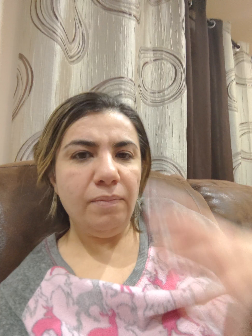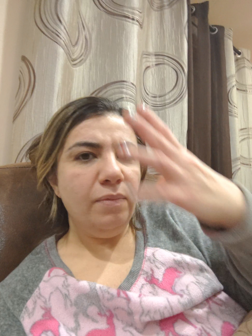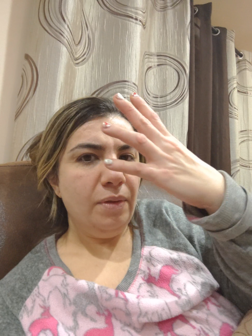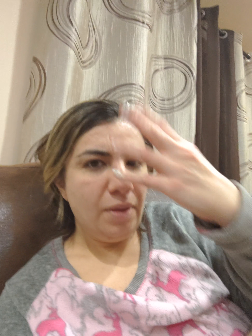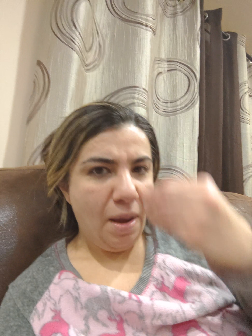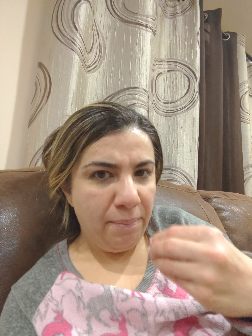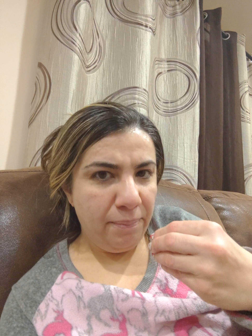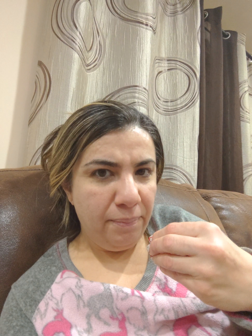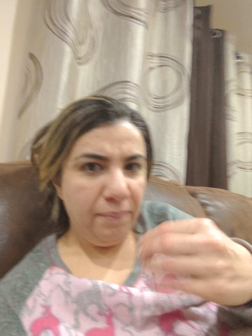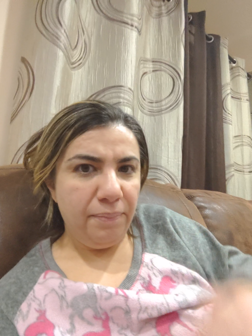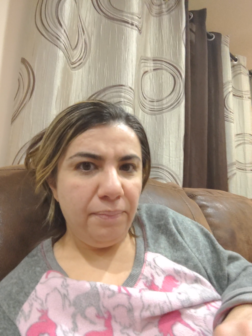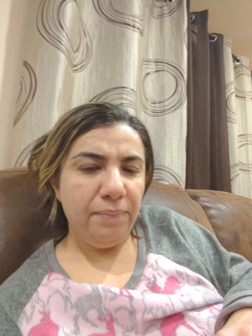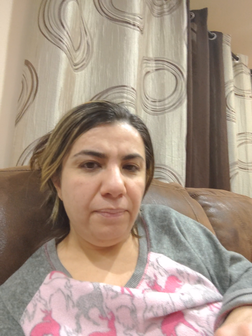nap